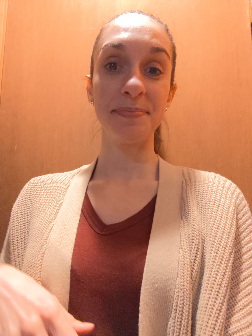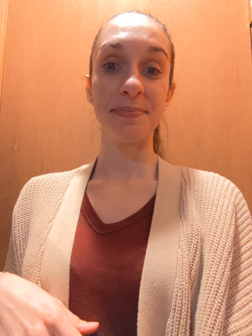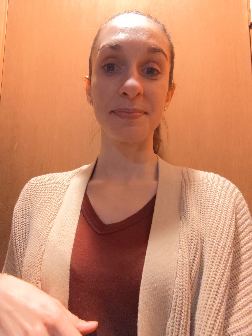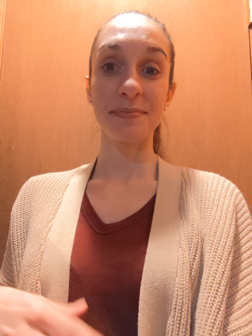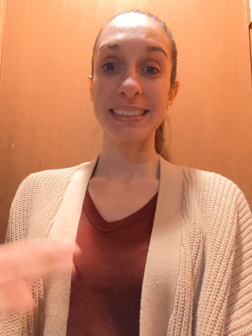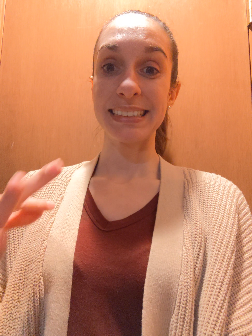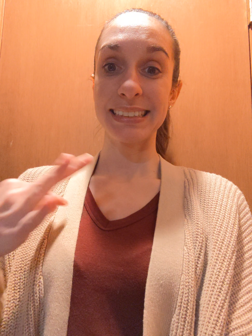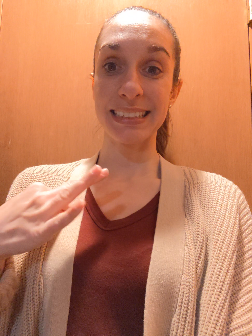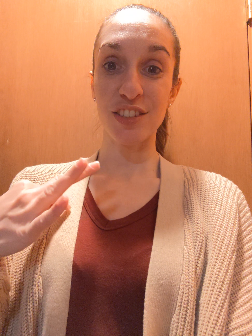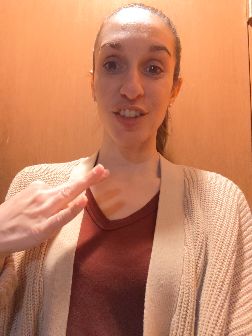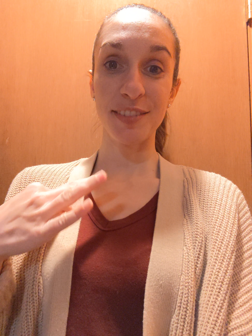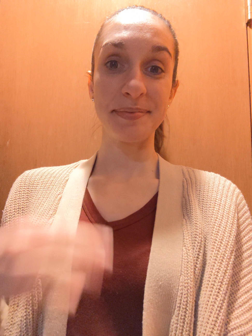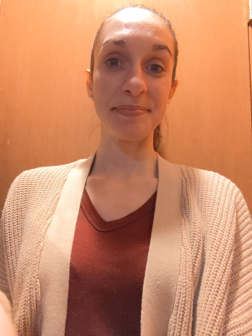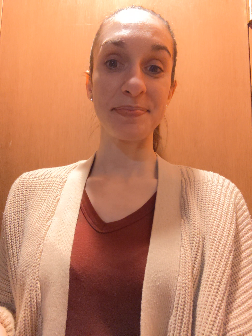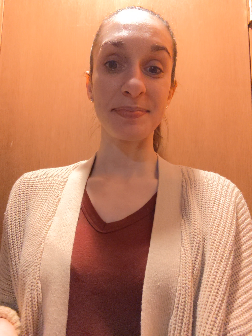shirt